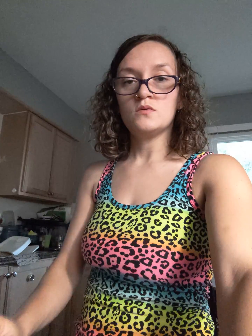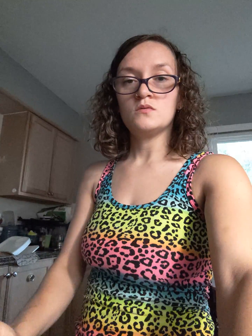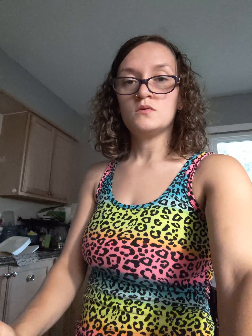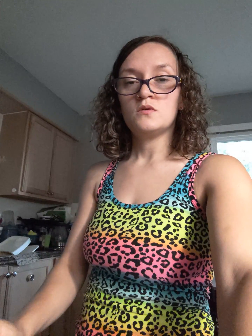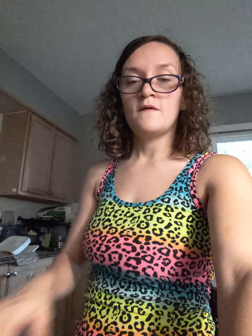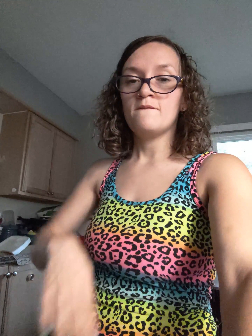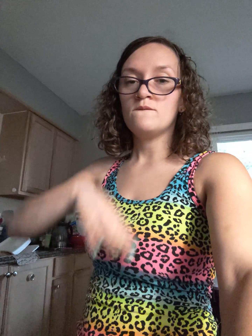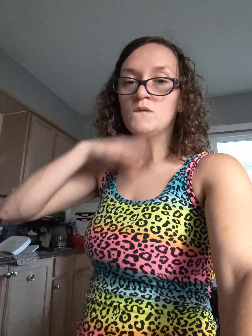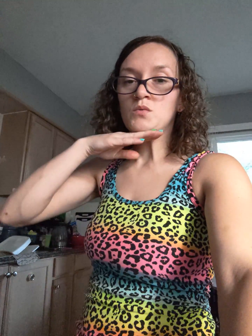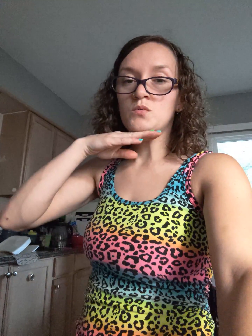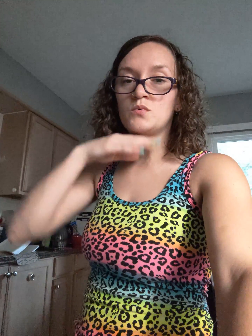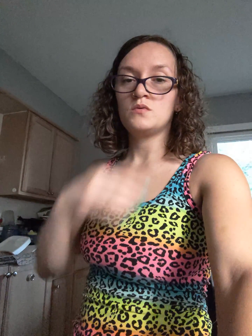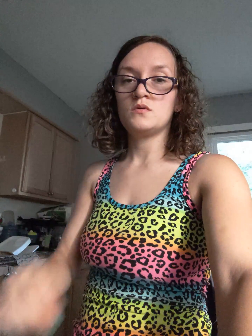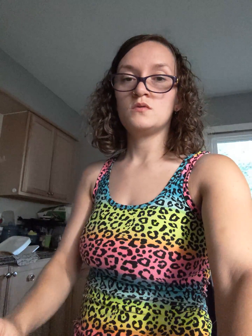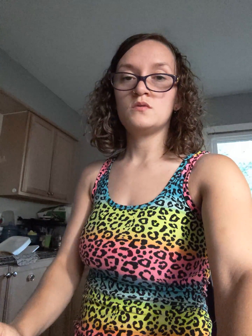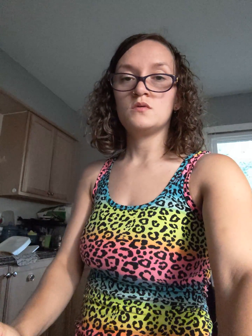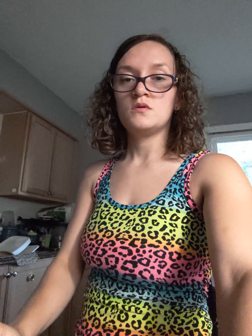full